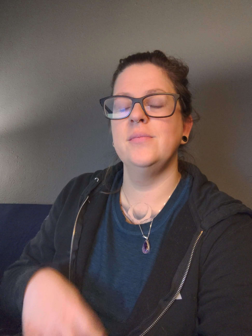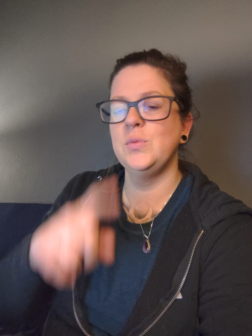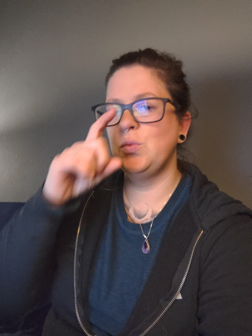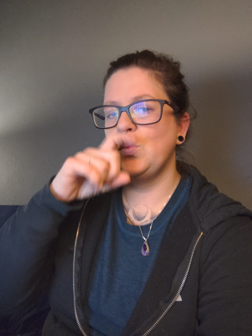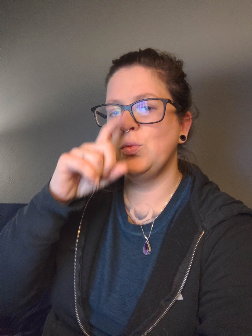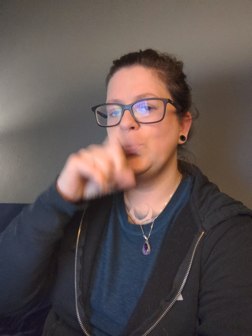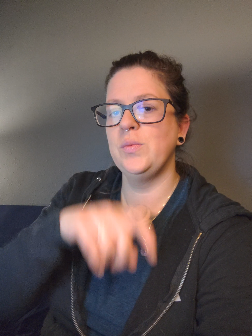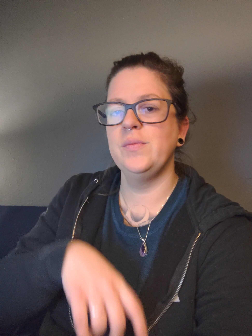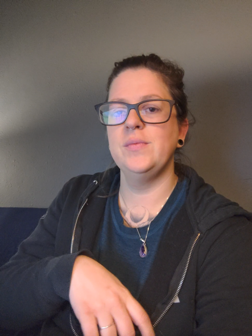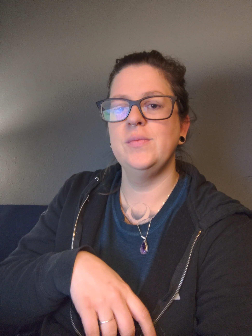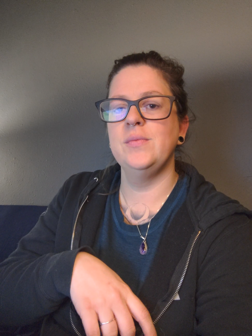doll